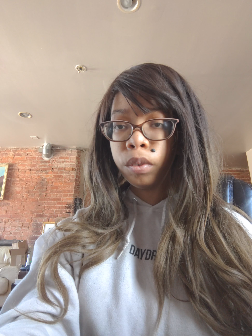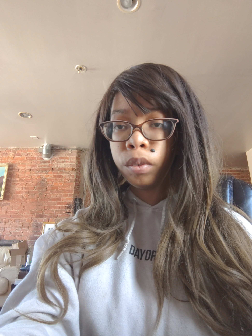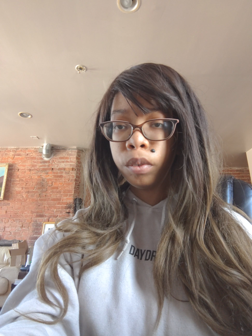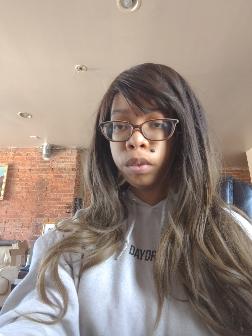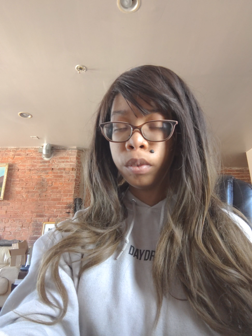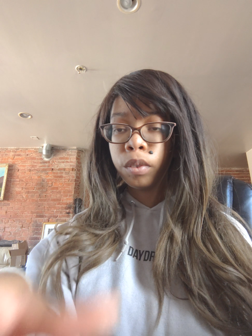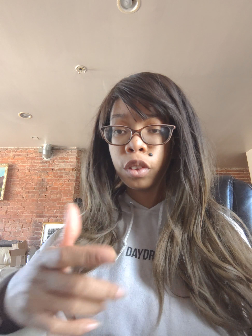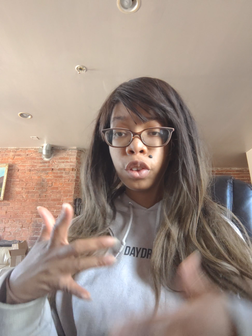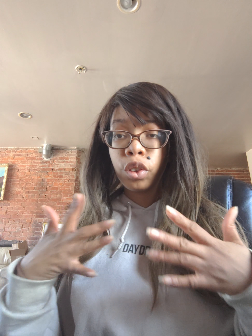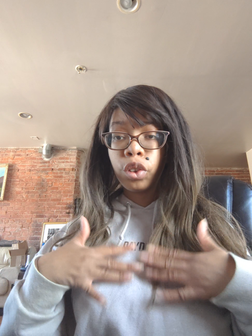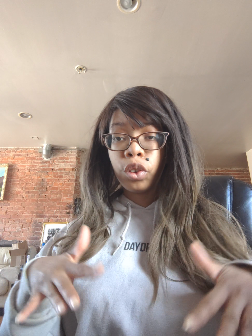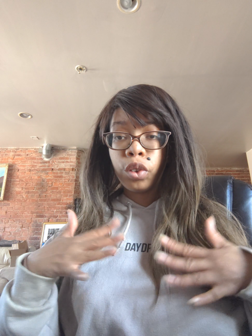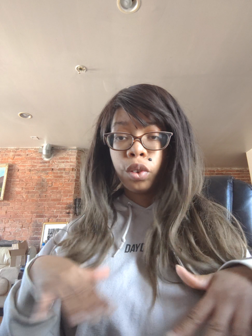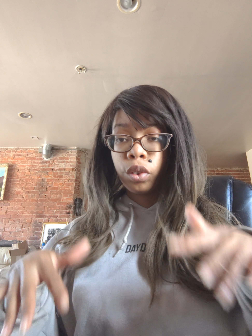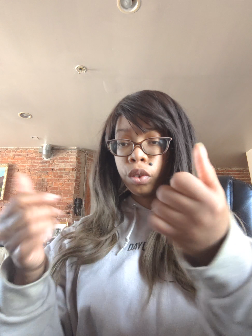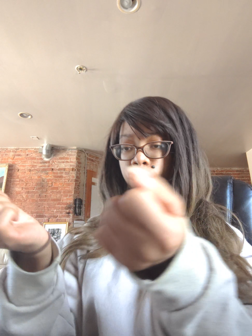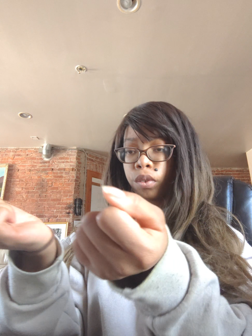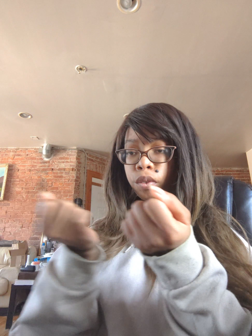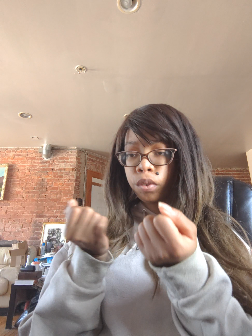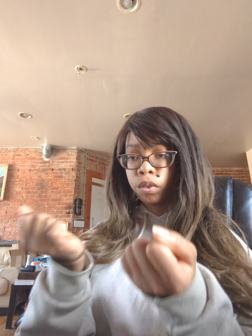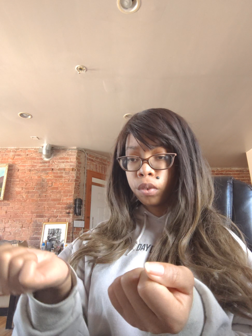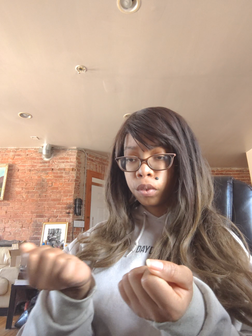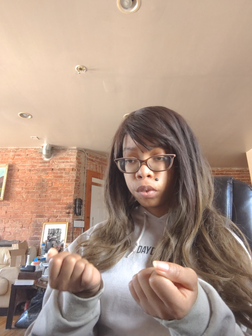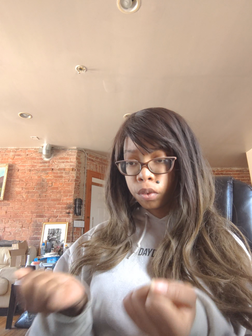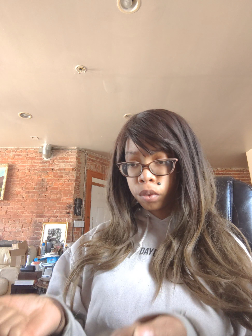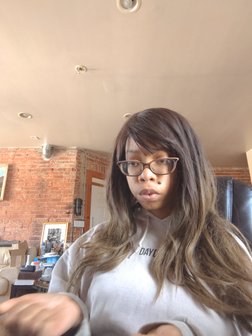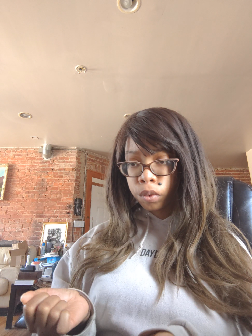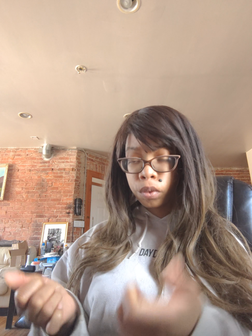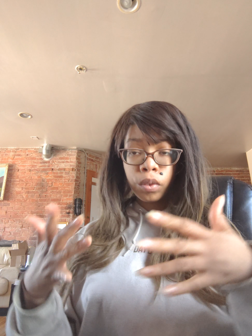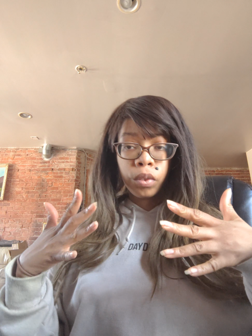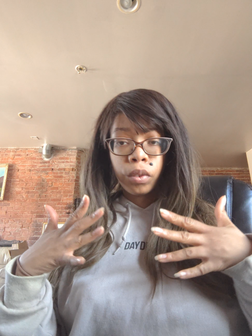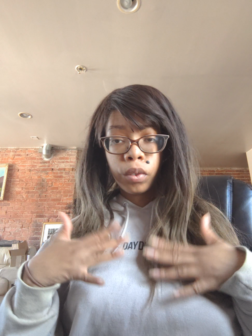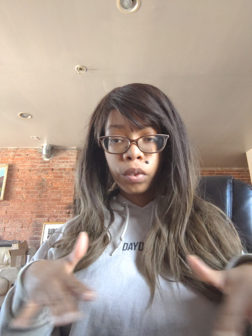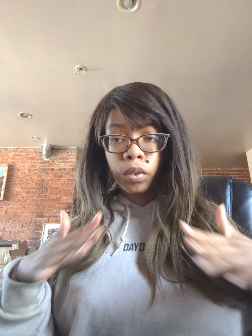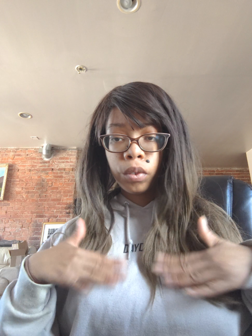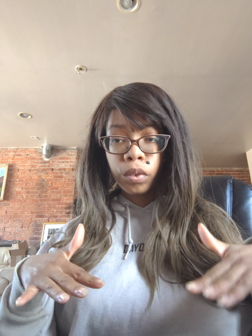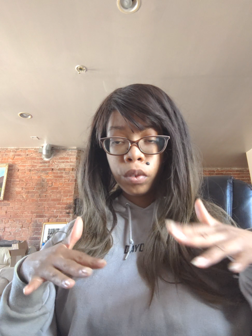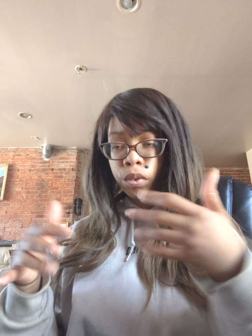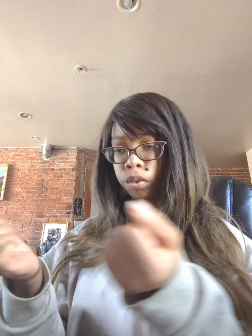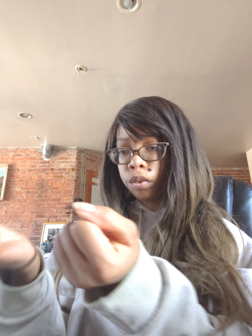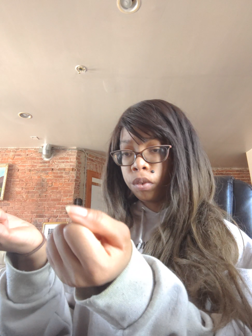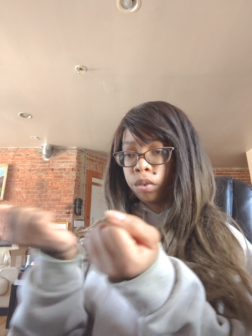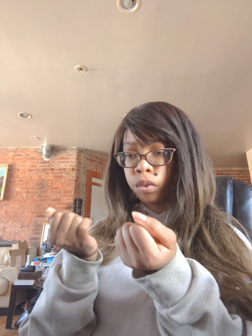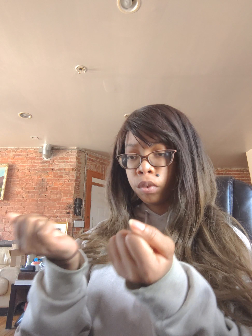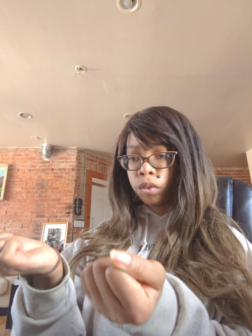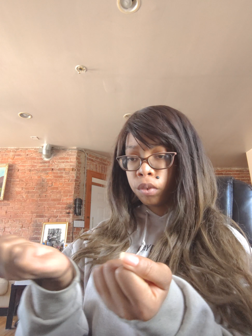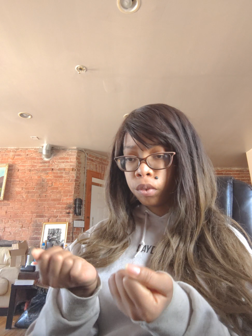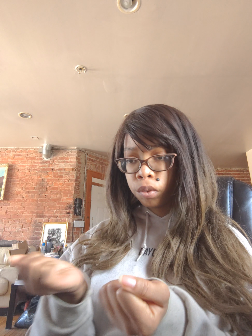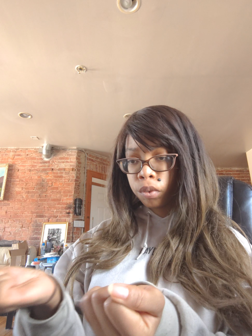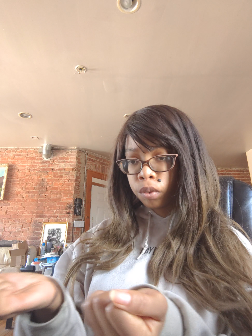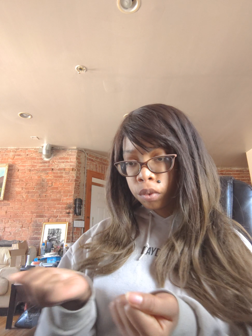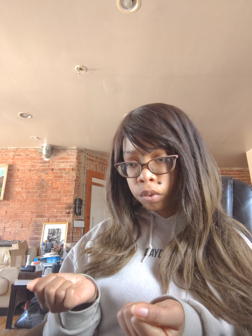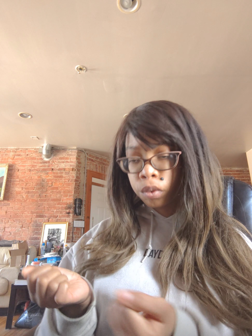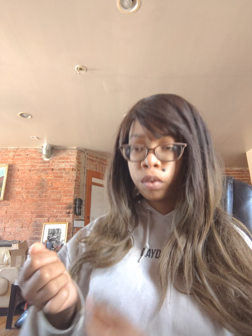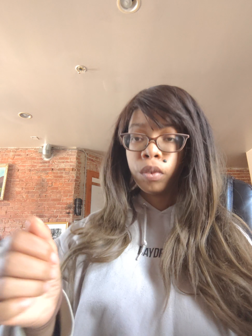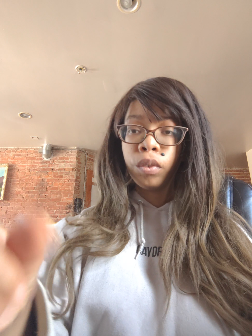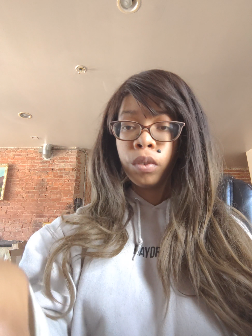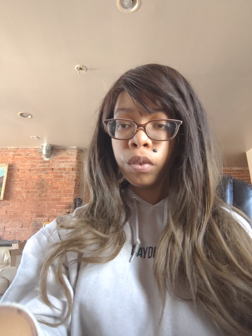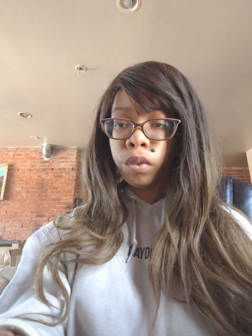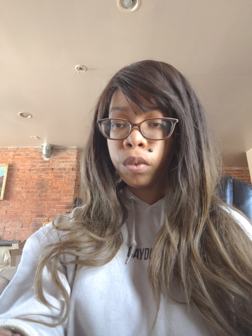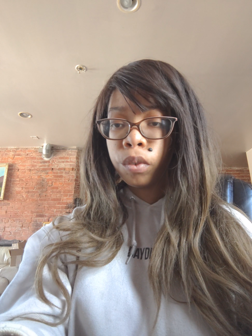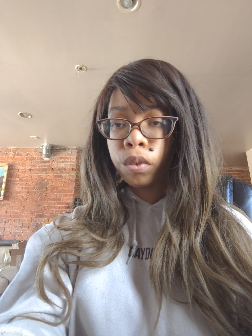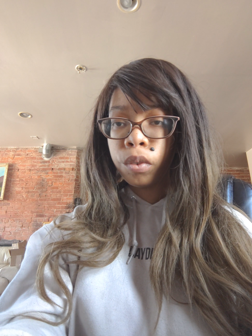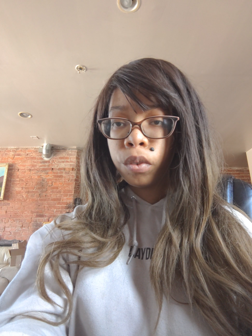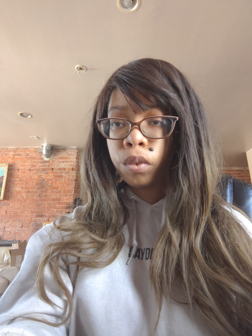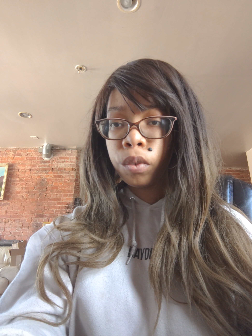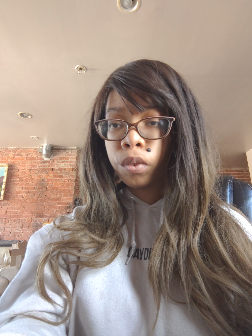drawer